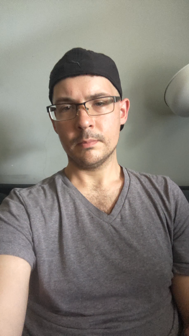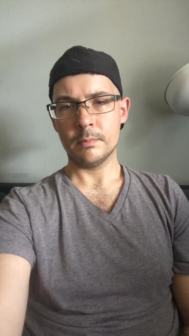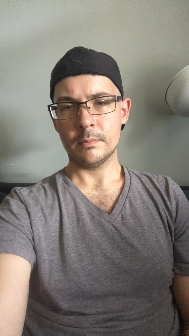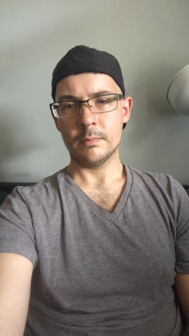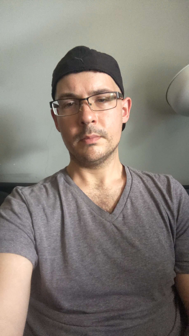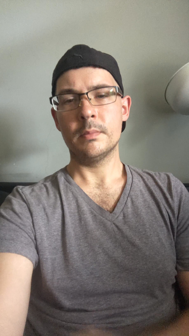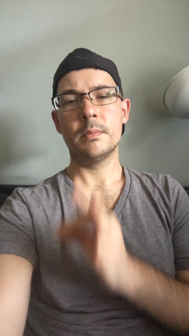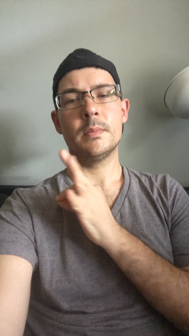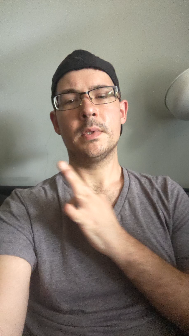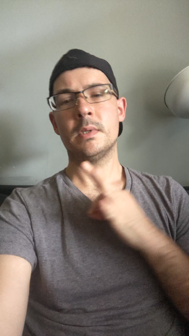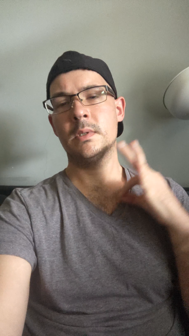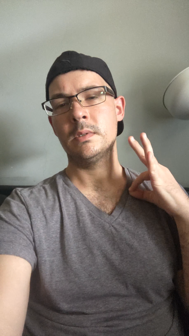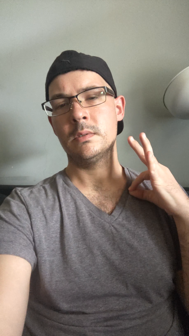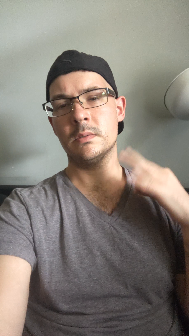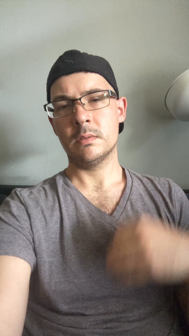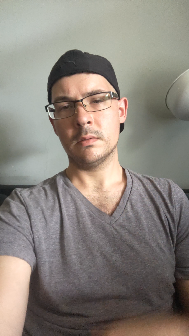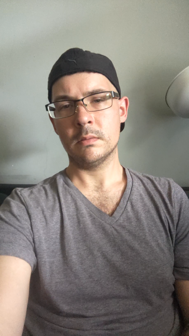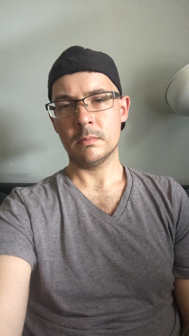beads